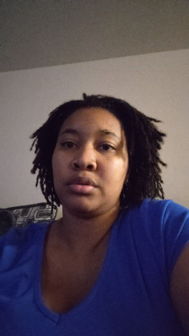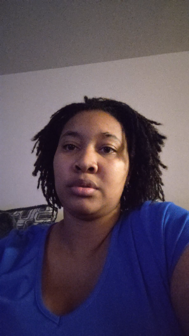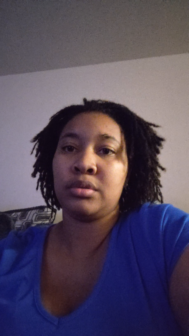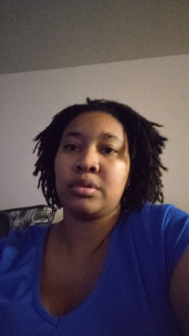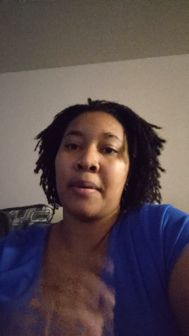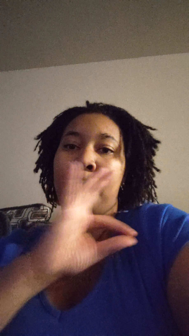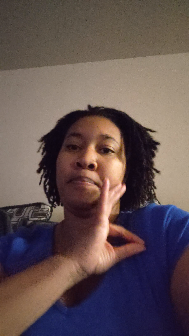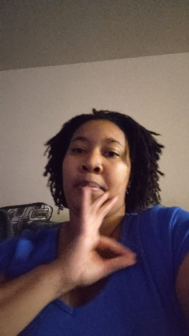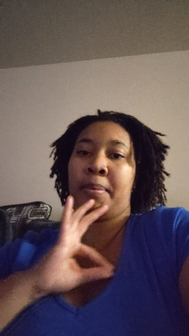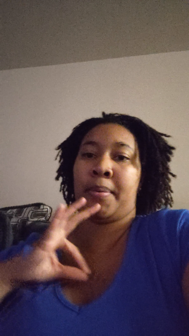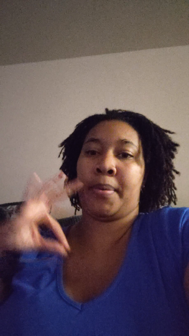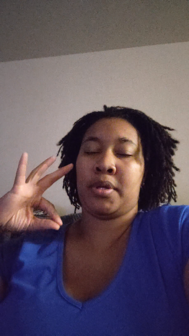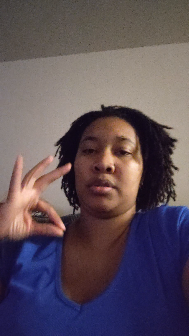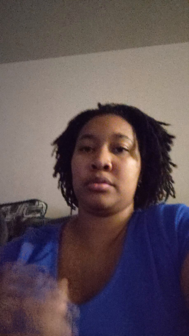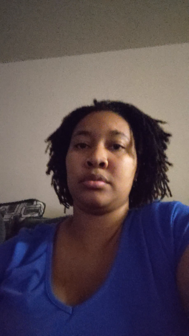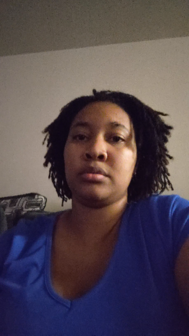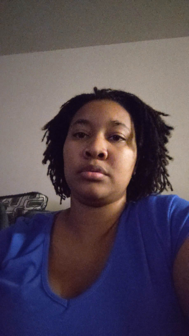beads